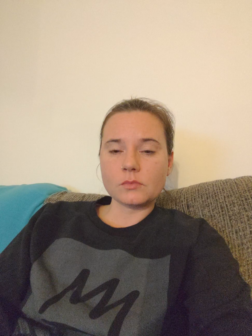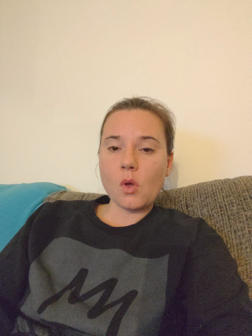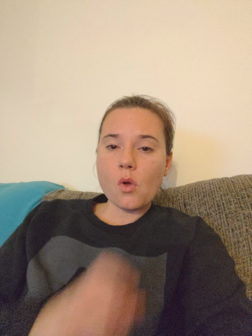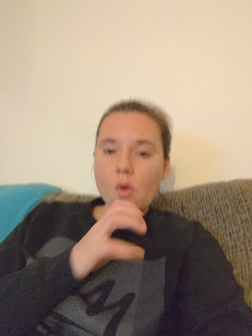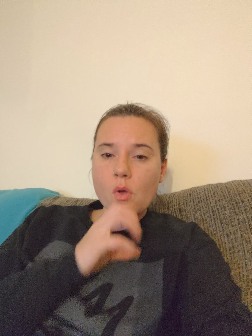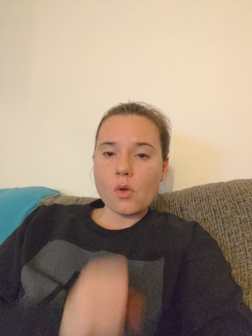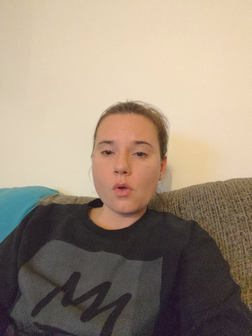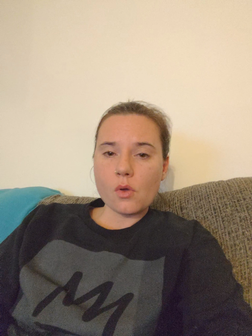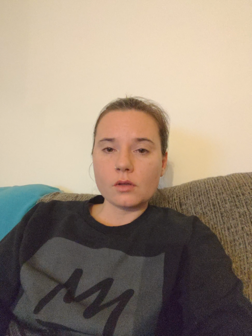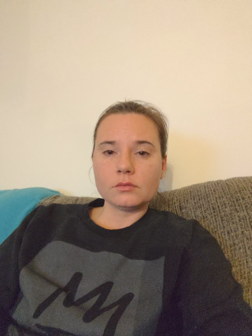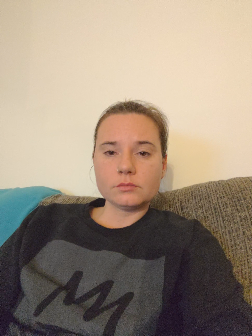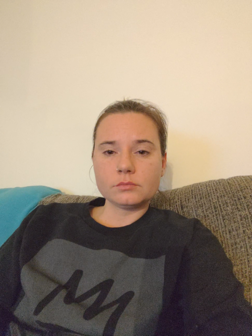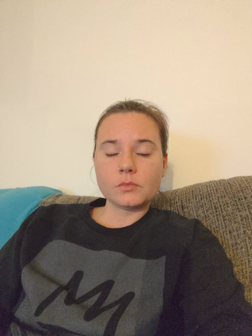old